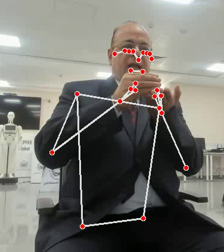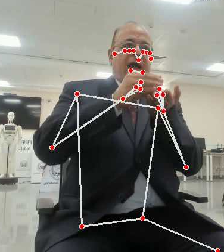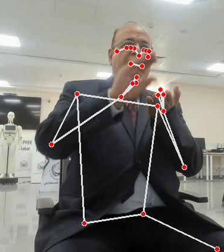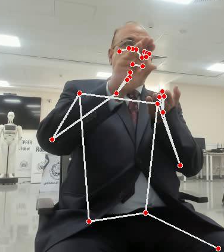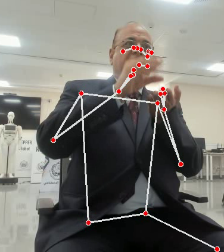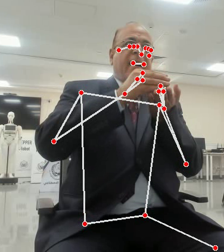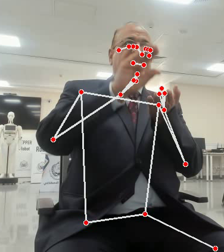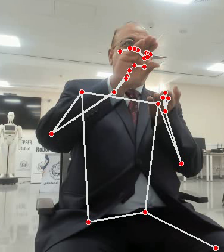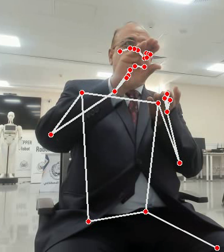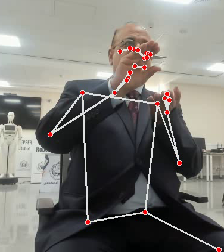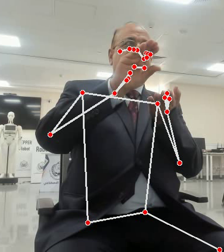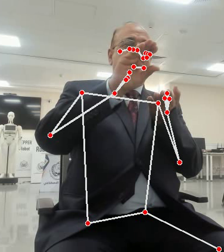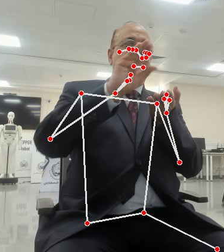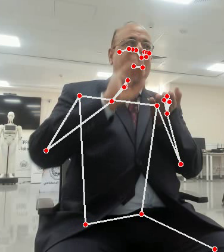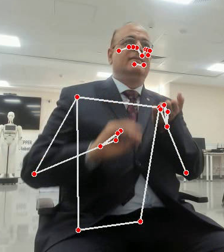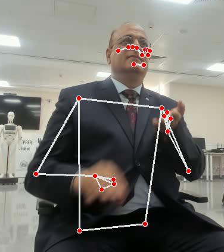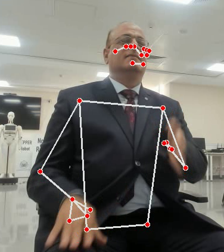hba hba